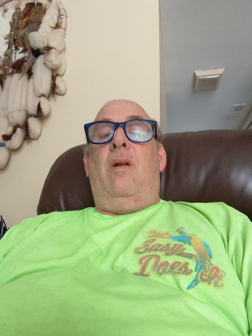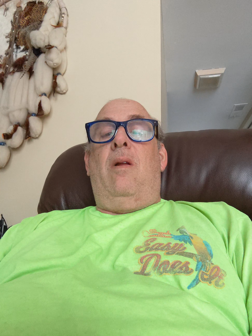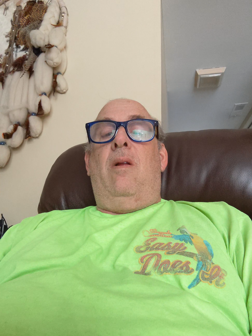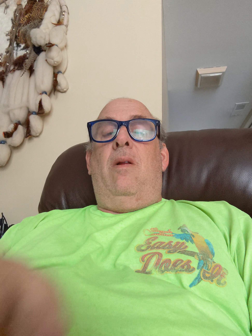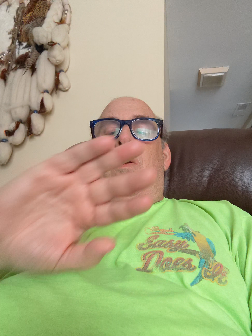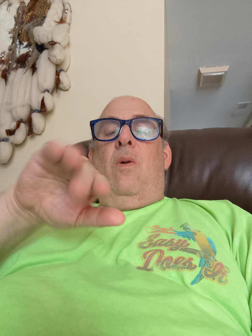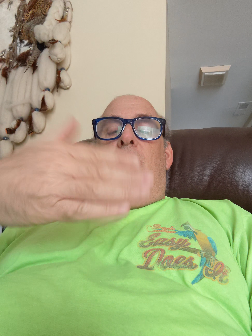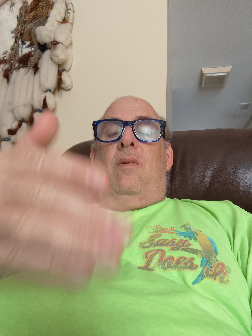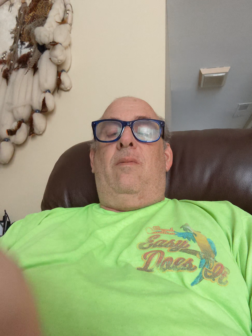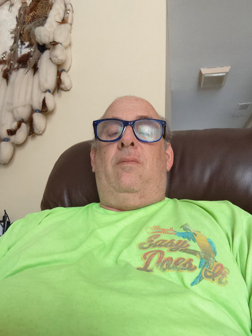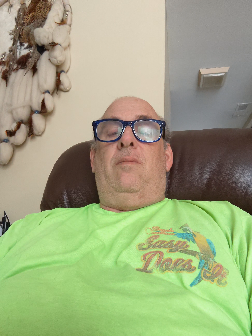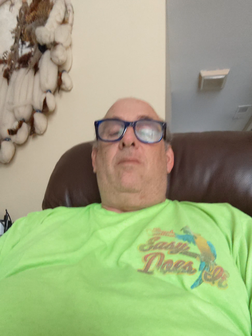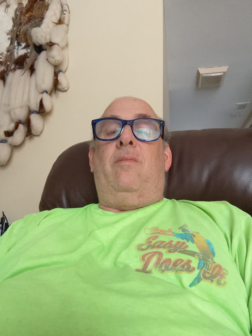all